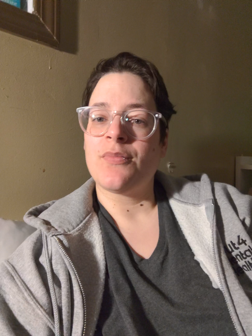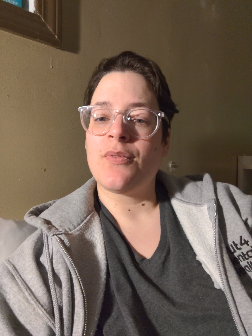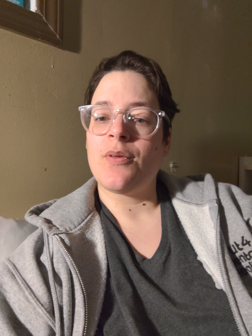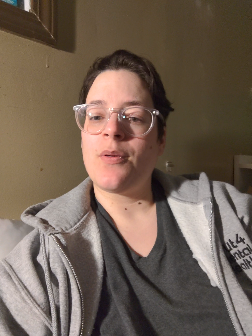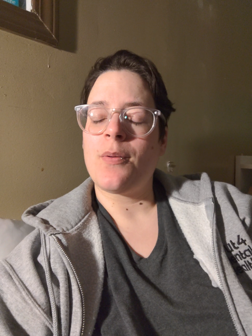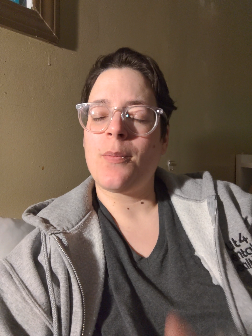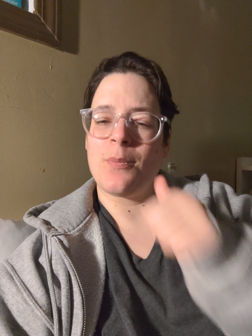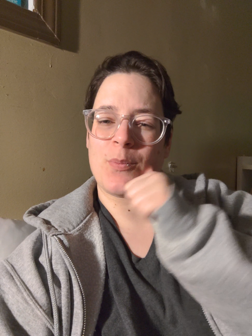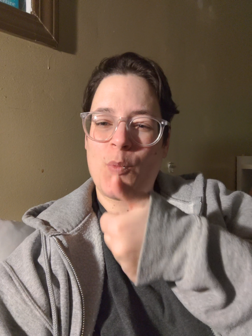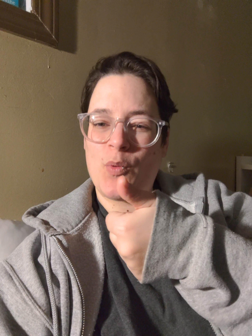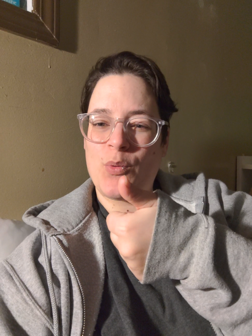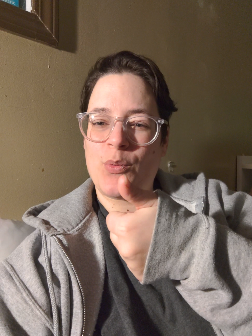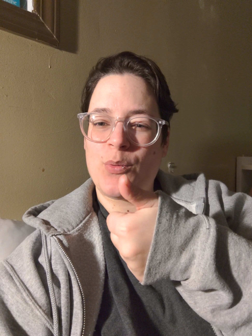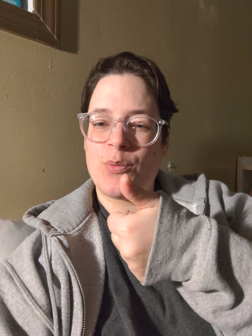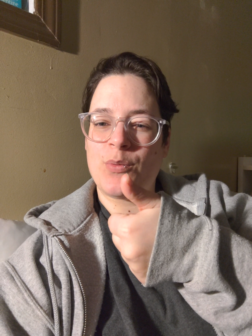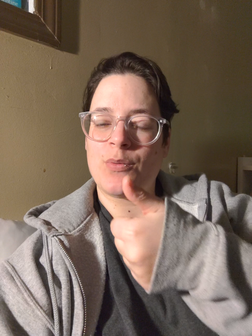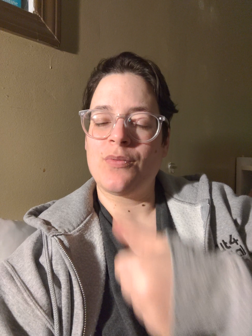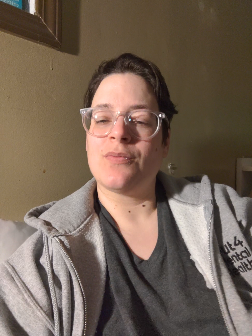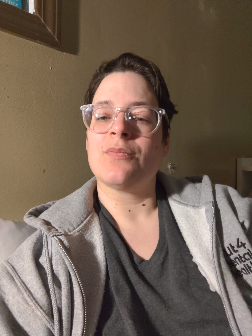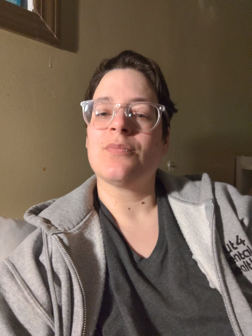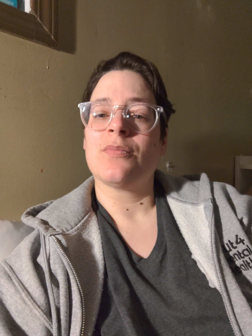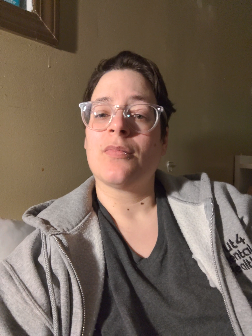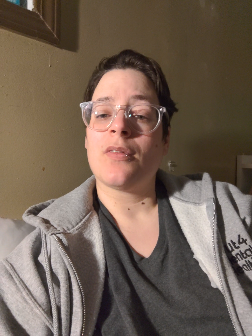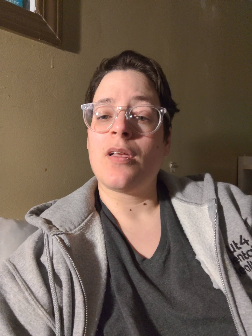tomorrow